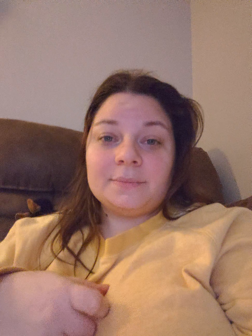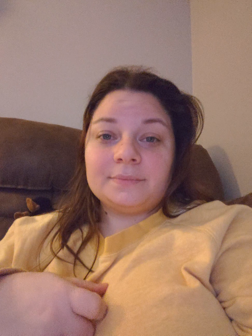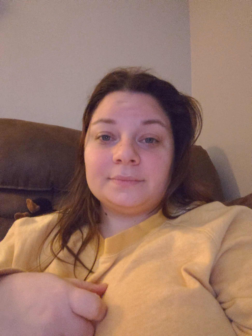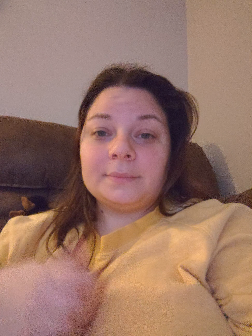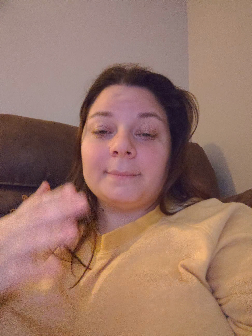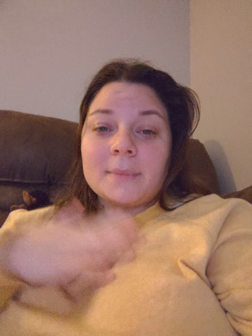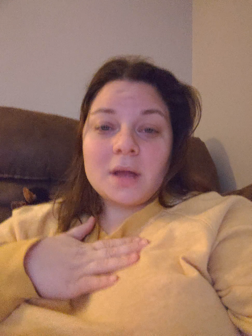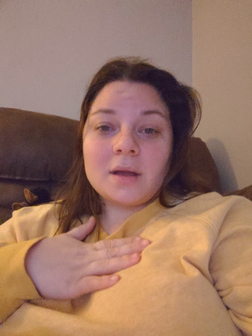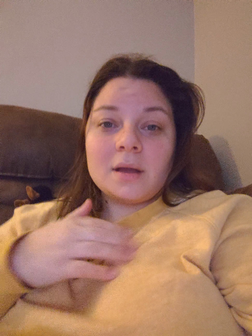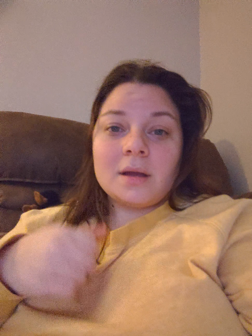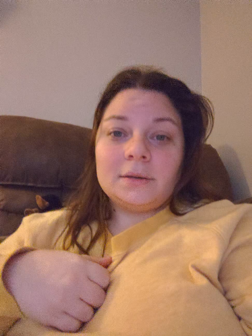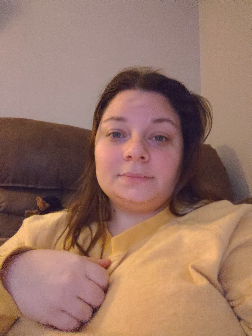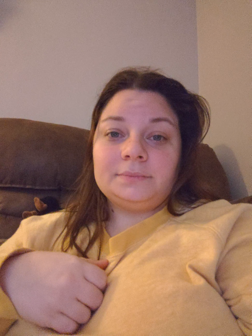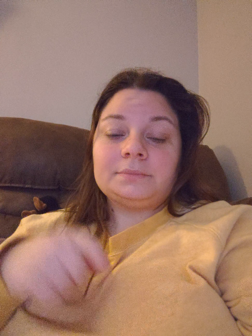my